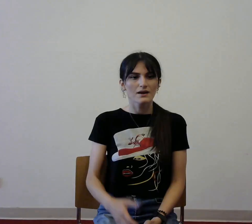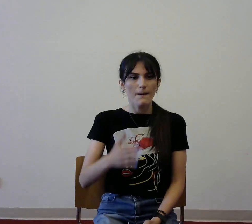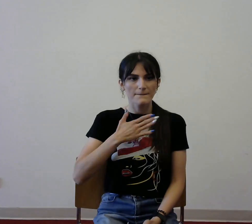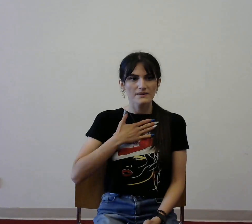mən